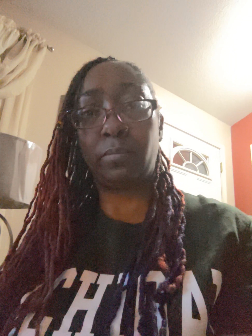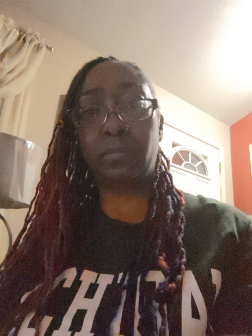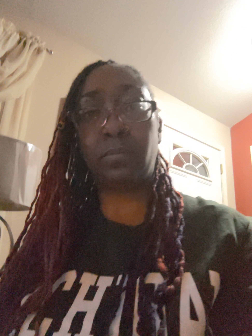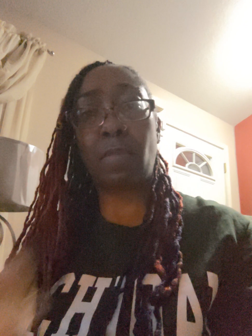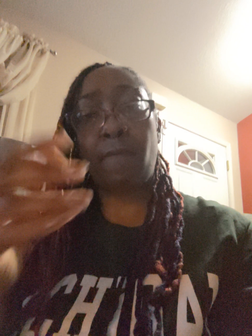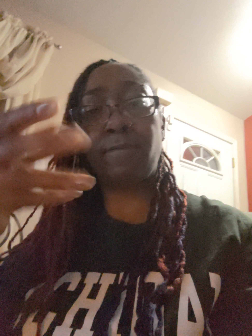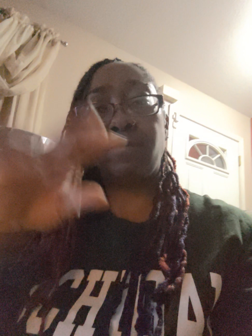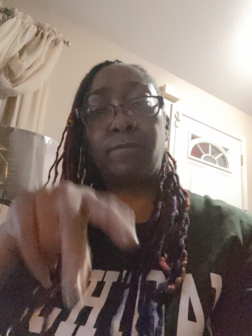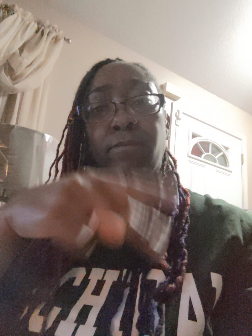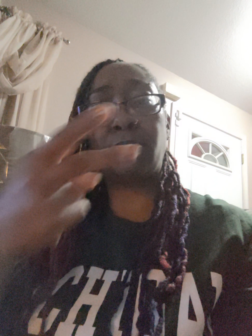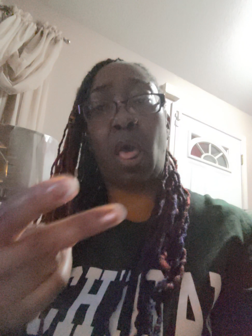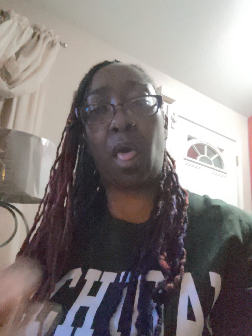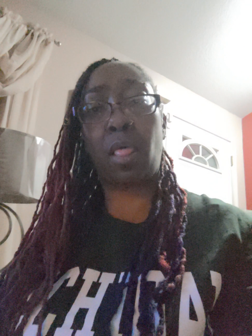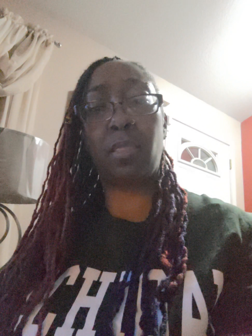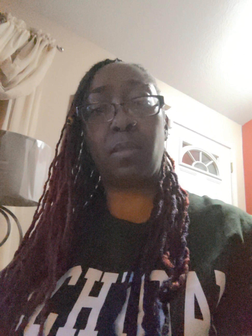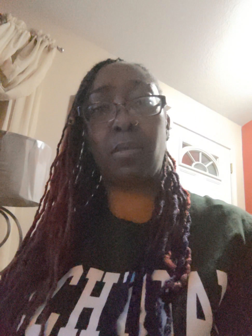fall